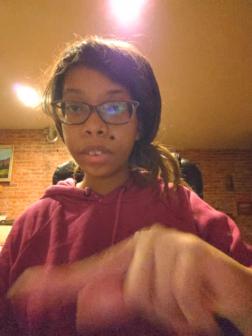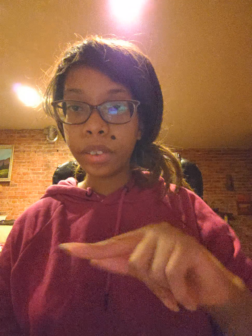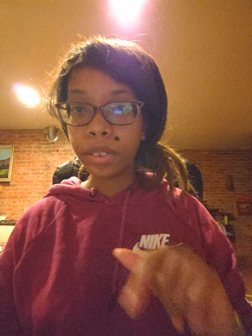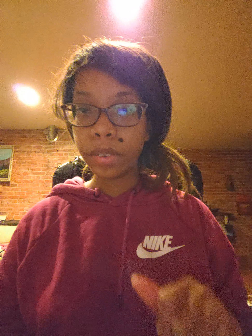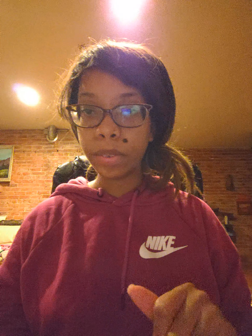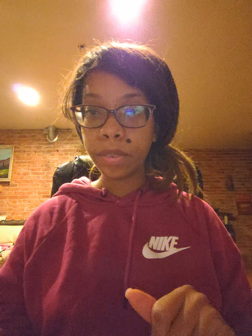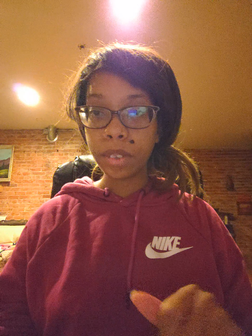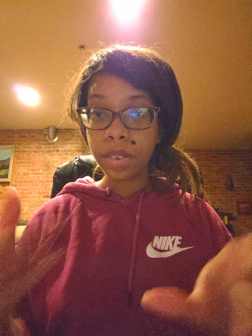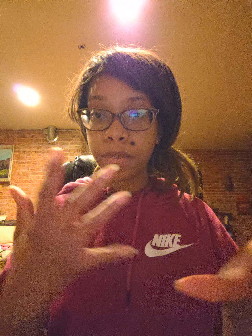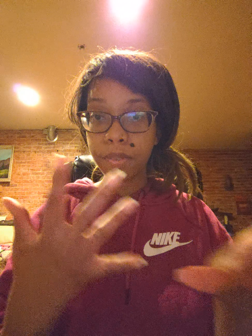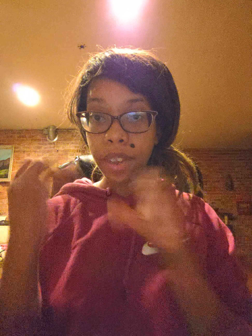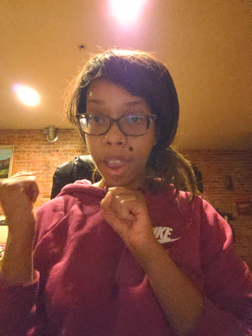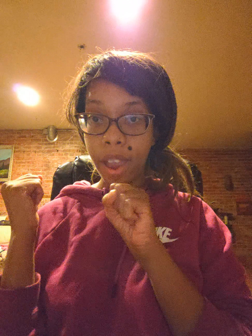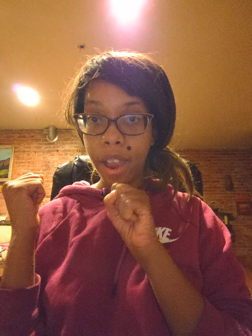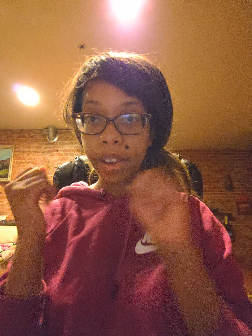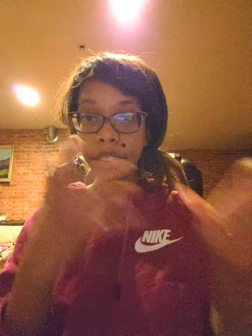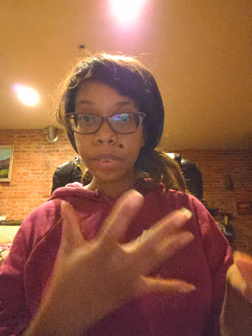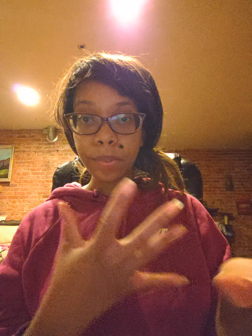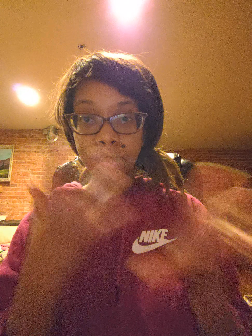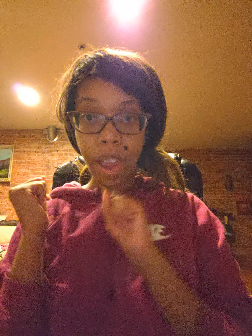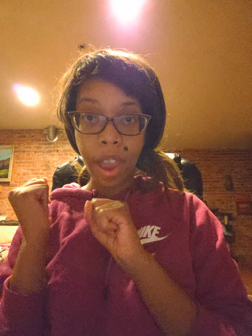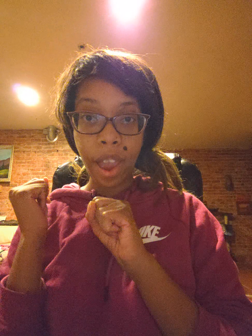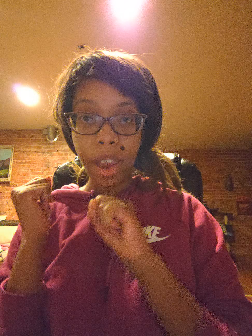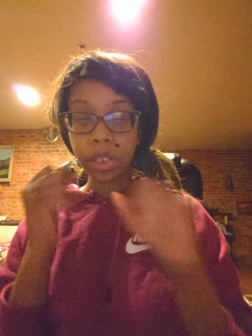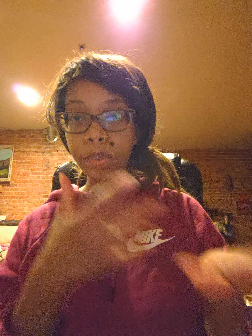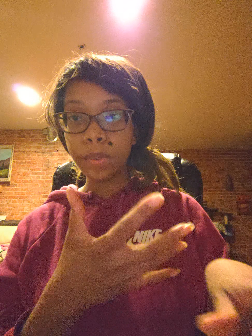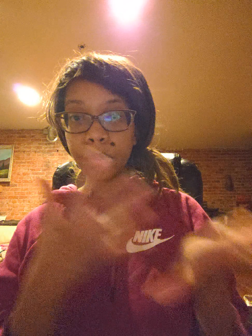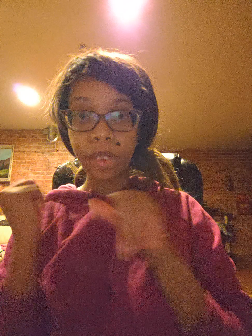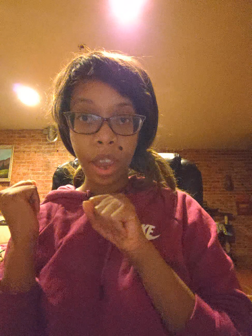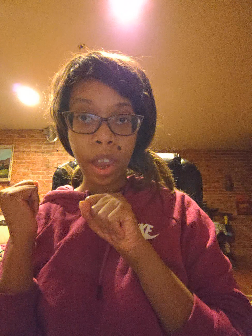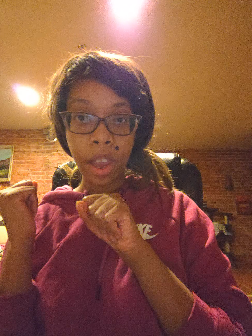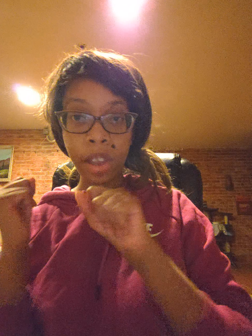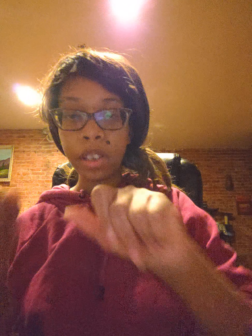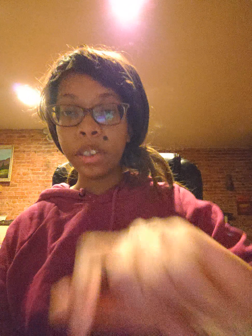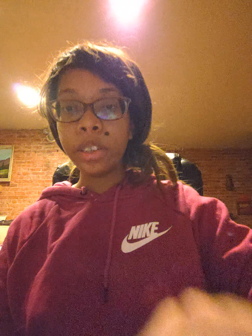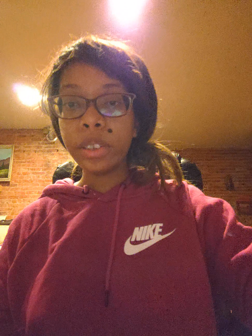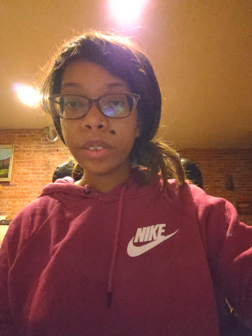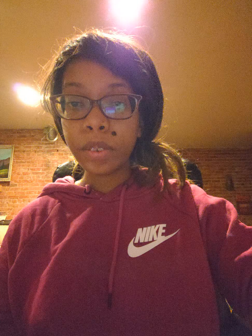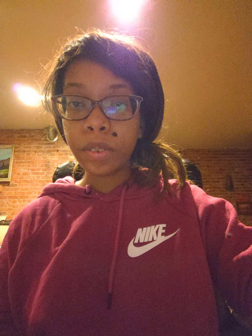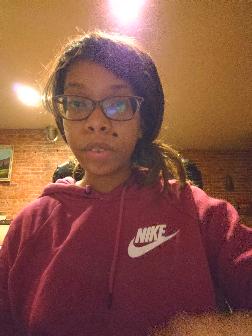fast